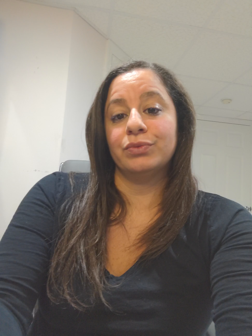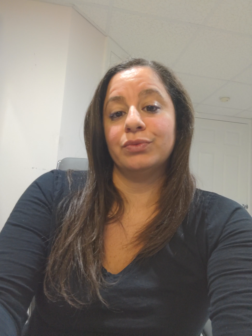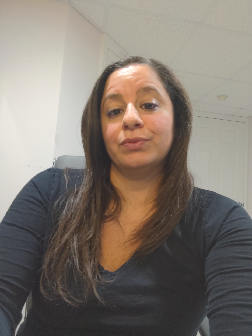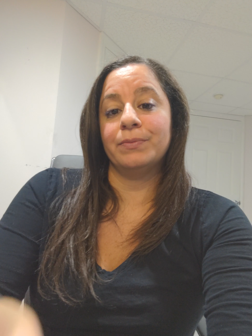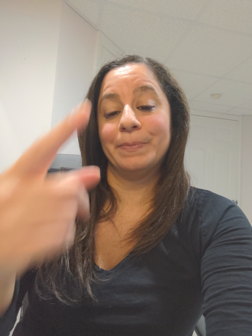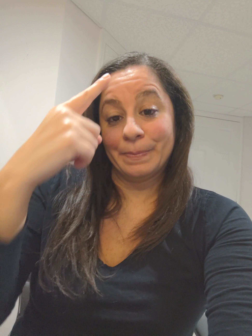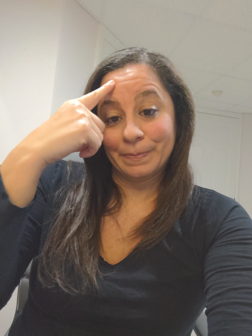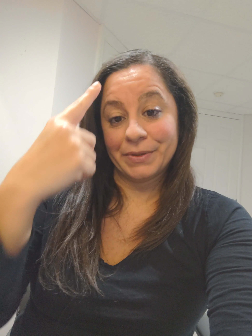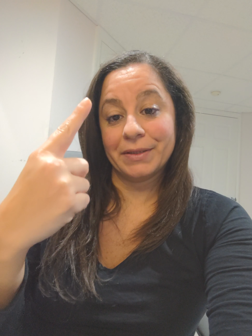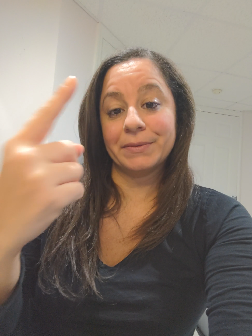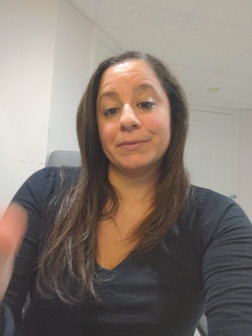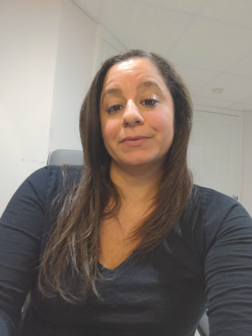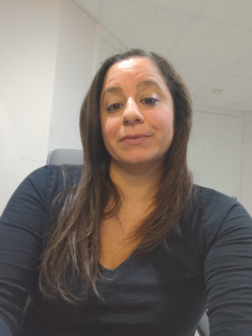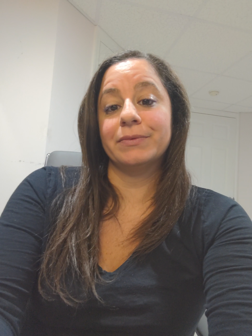penny